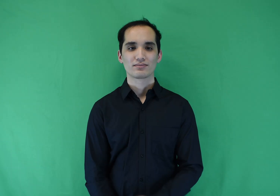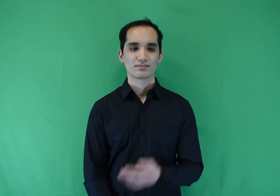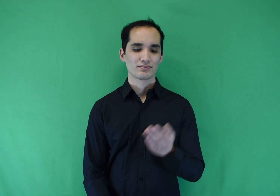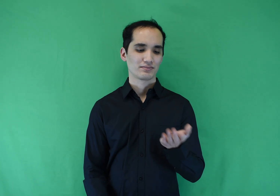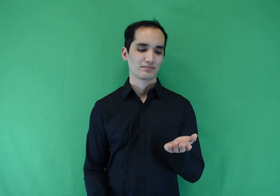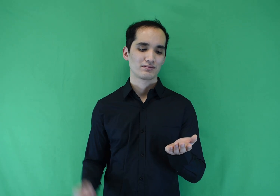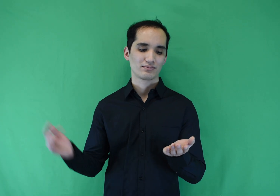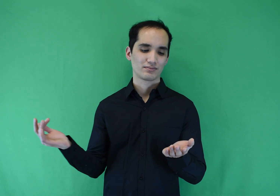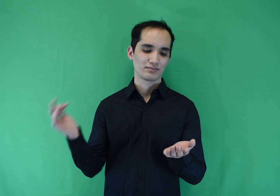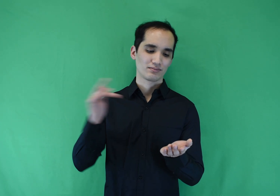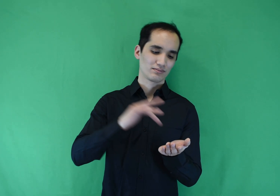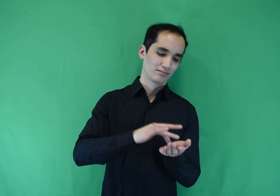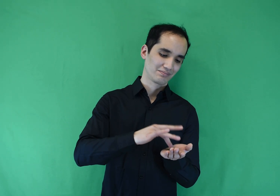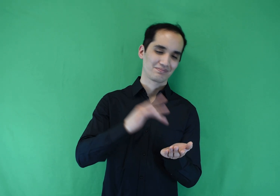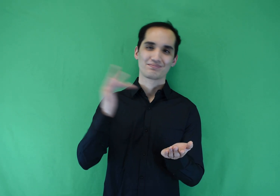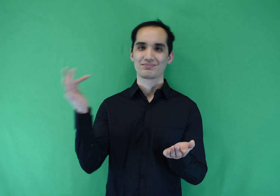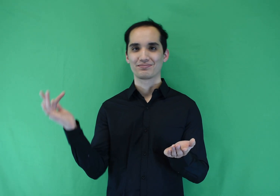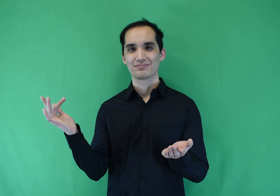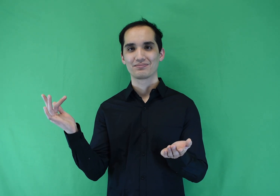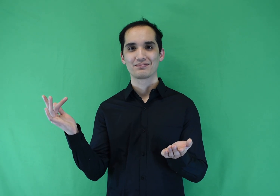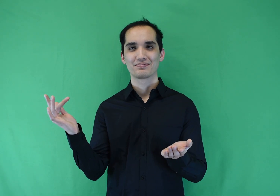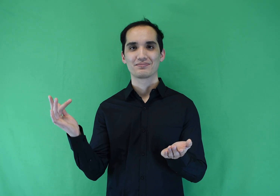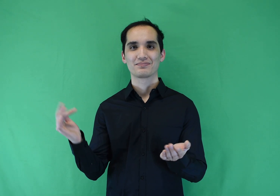gracias